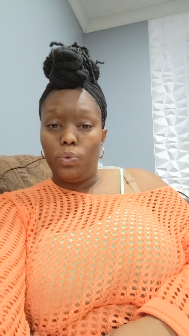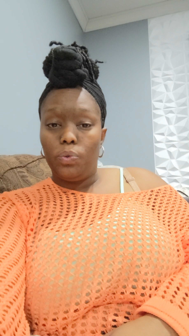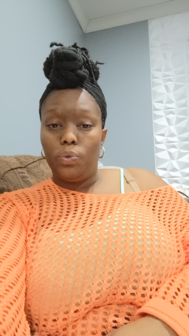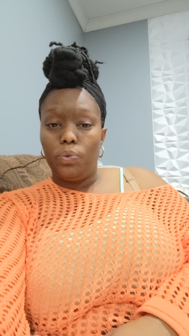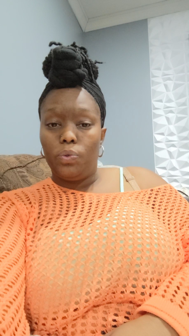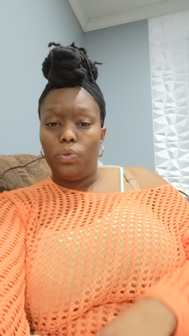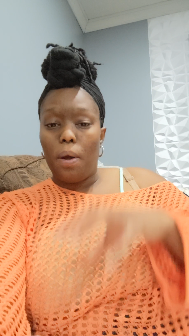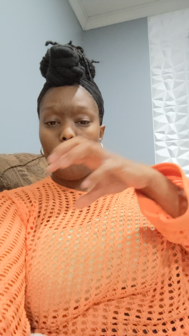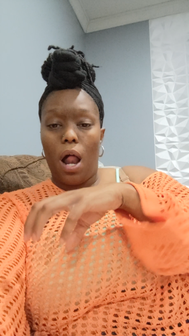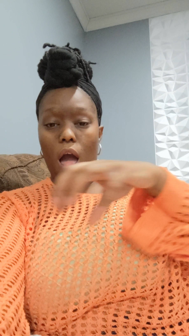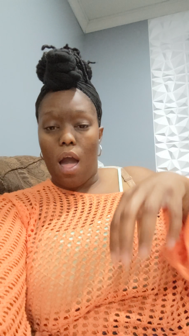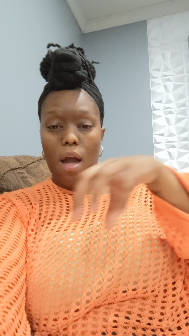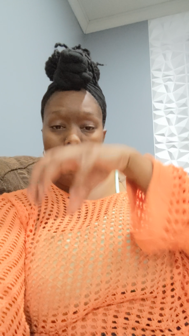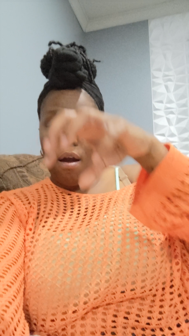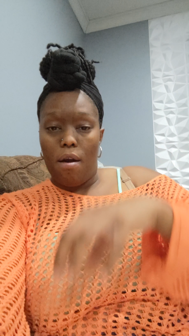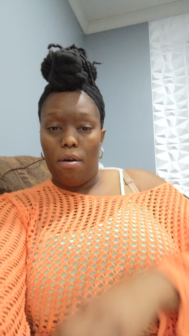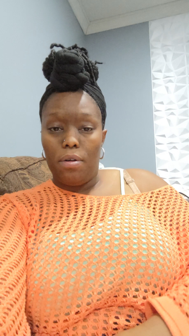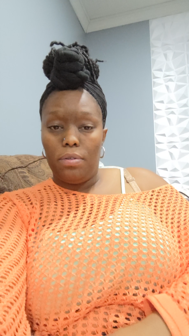block